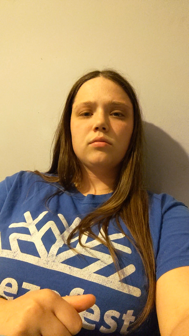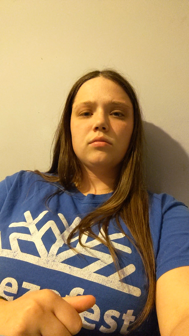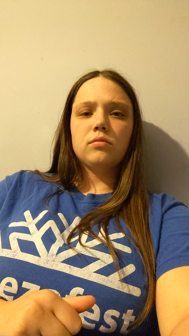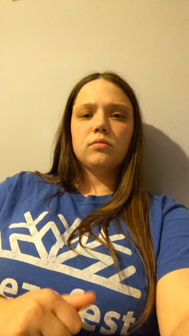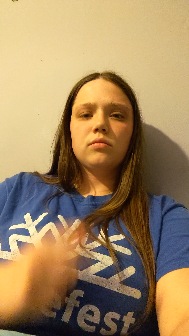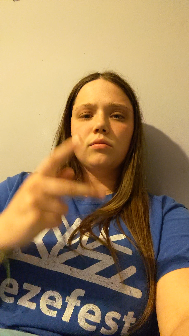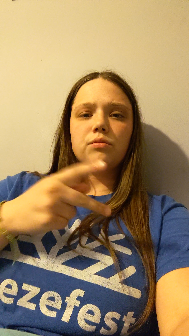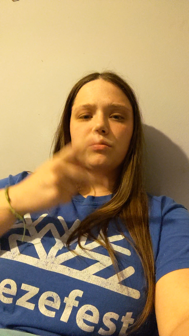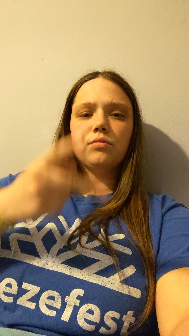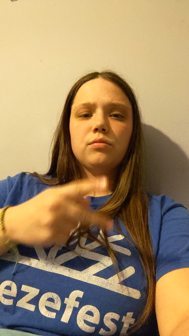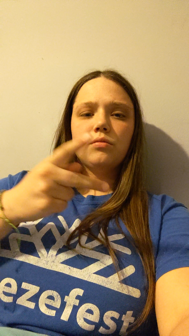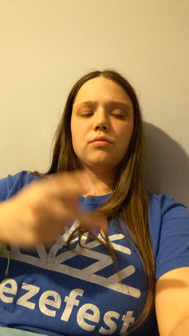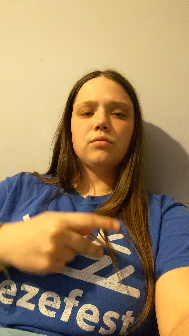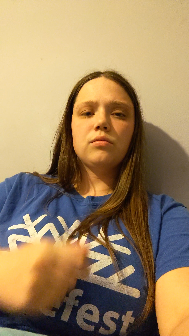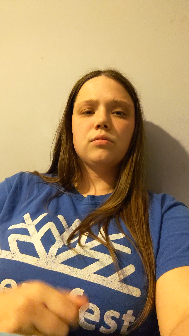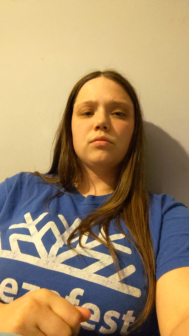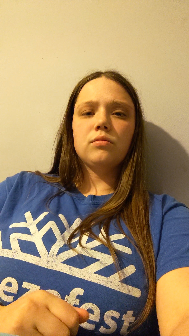careful